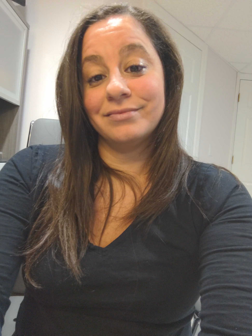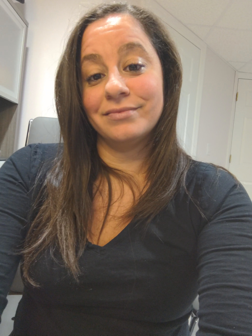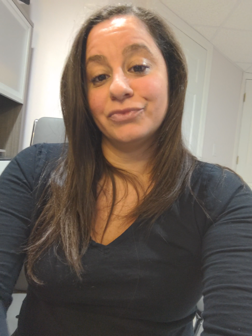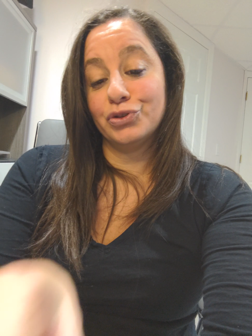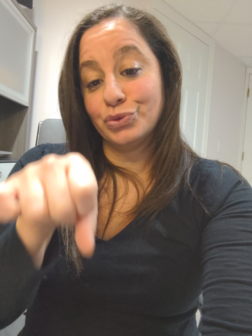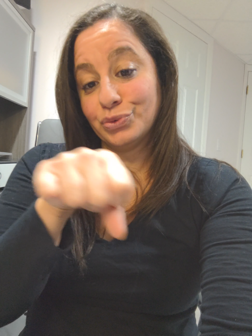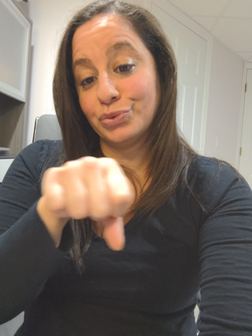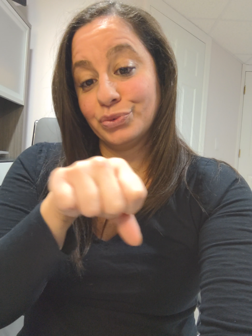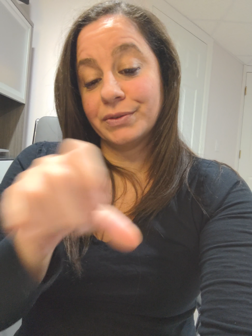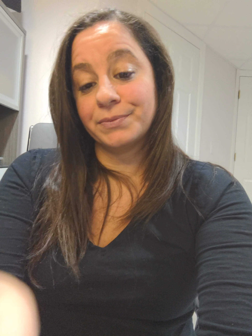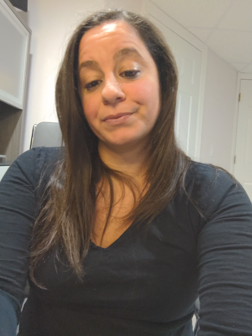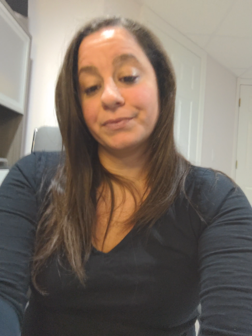shoe